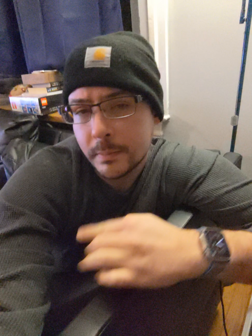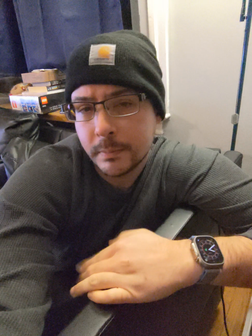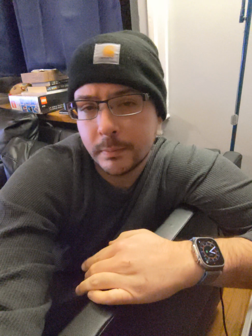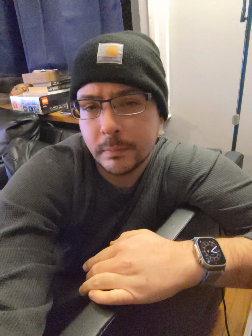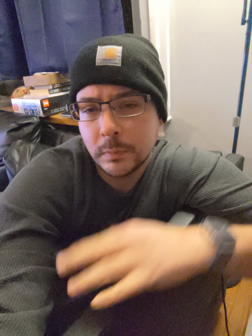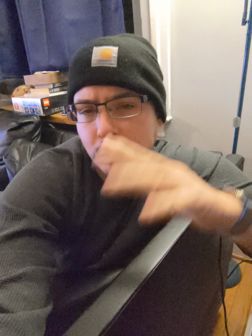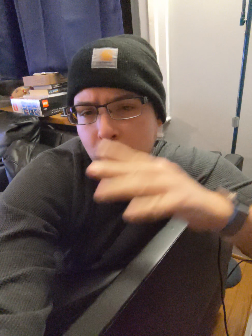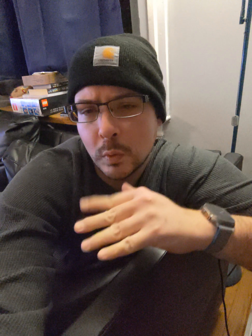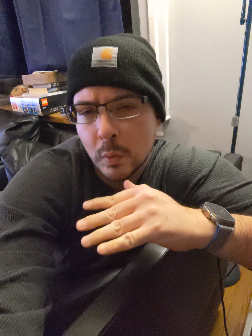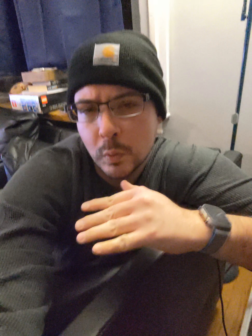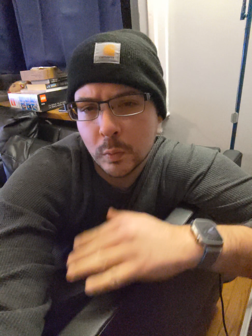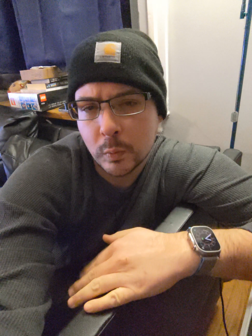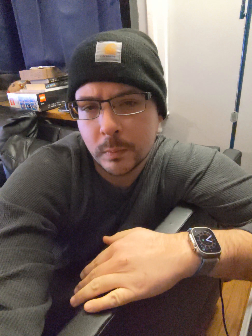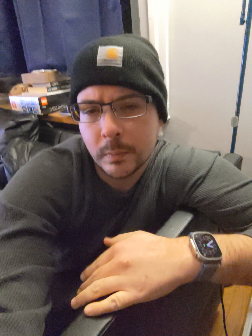snow